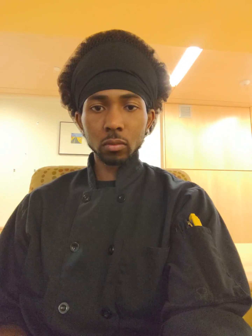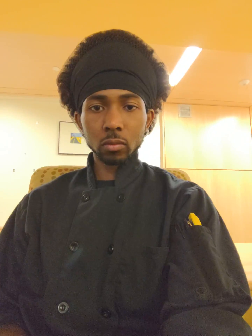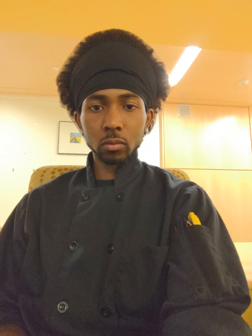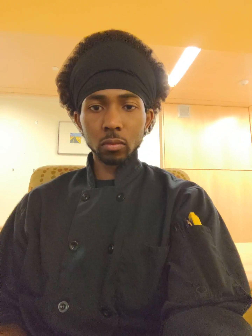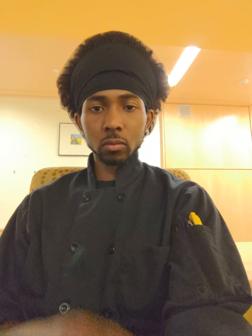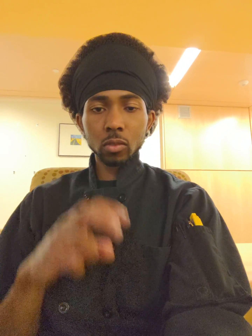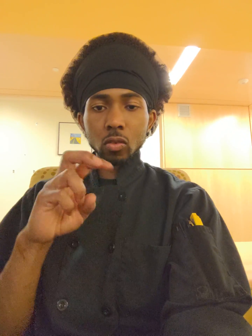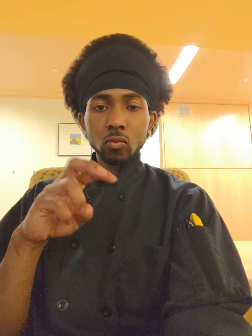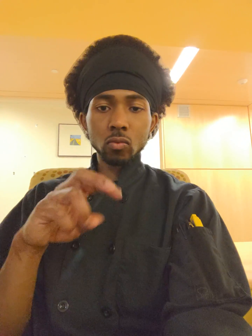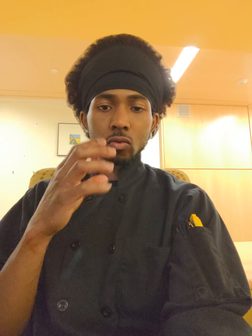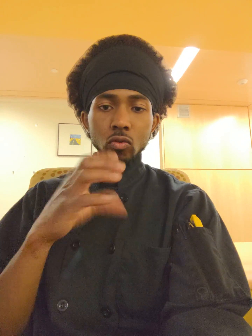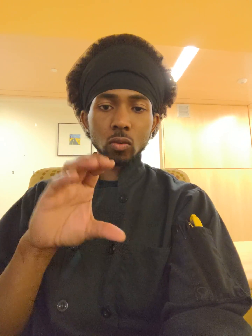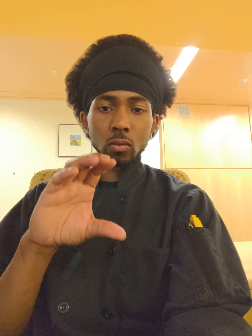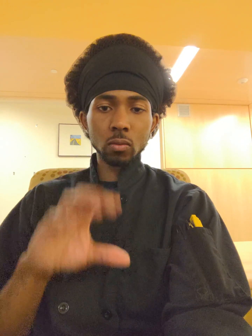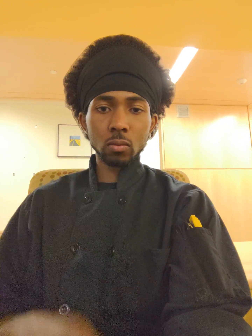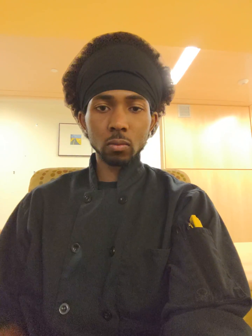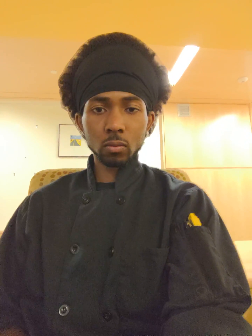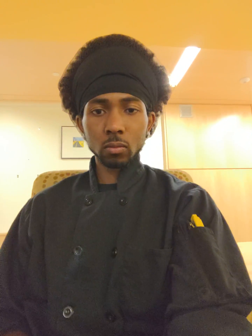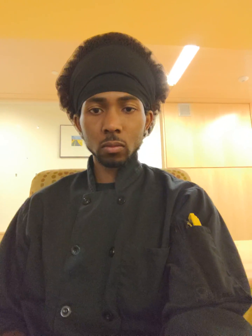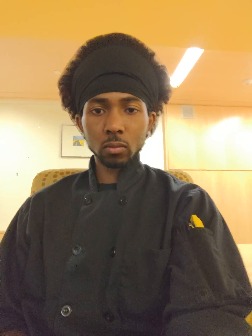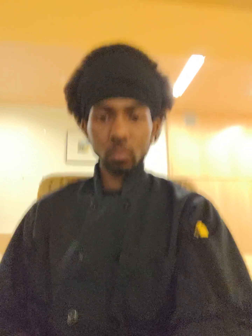potato chip